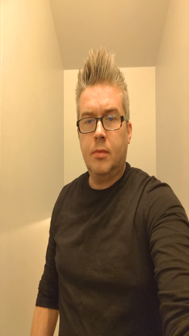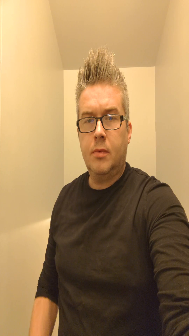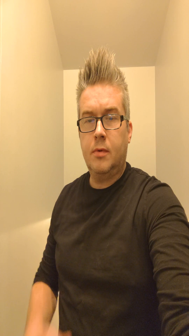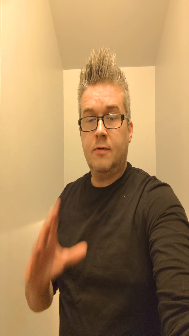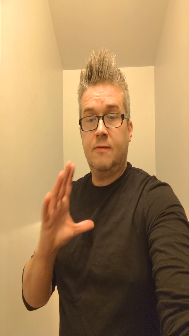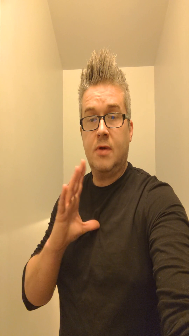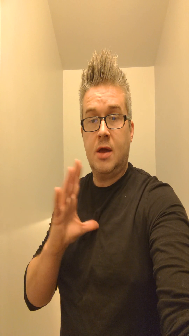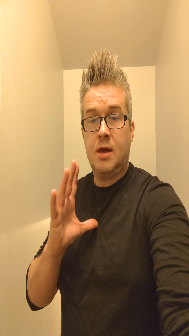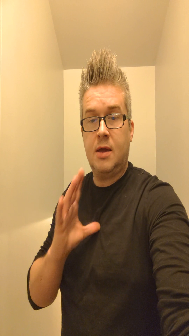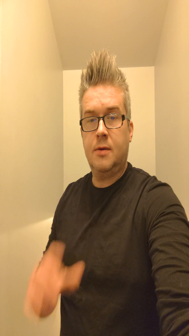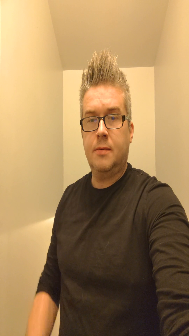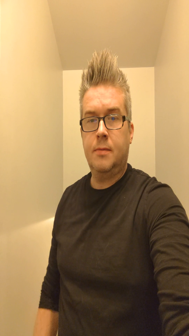fine